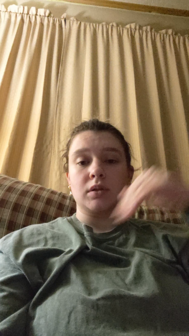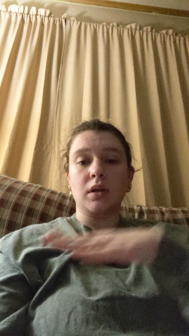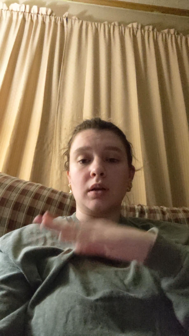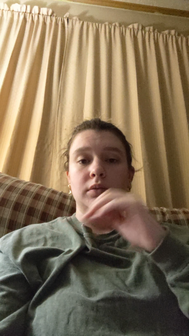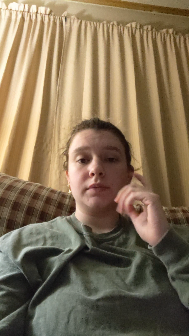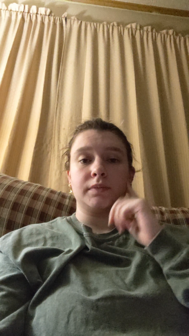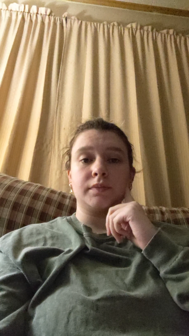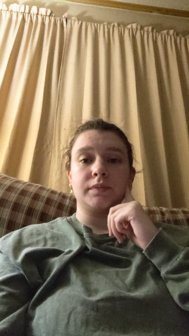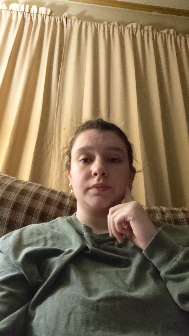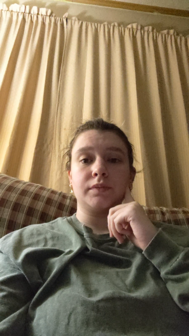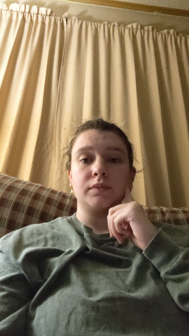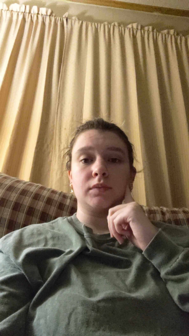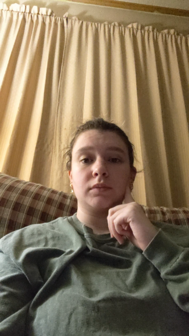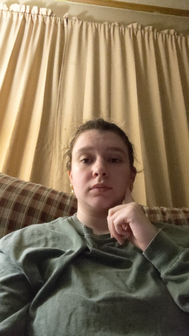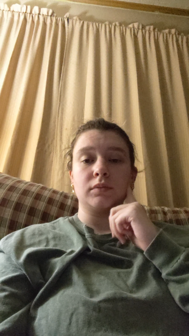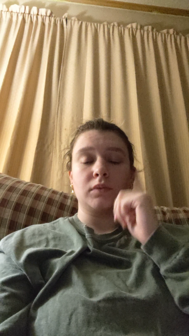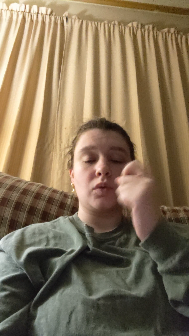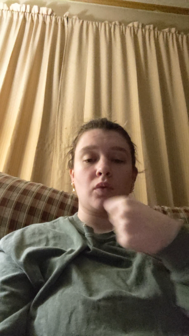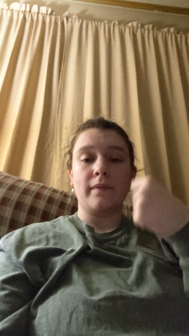coffee